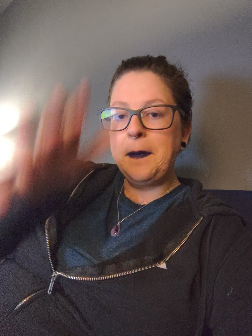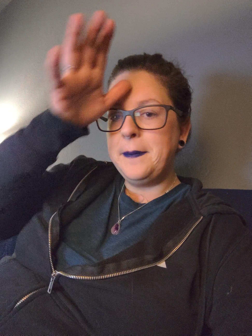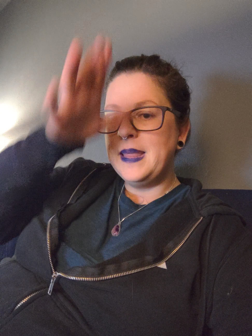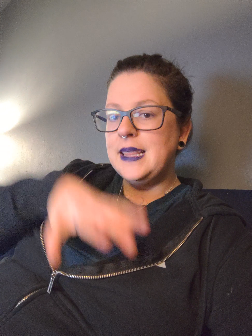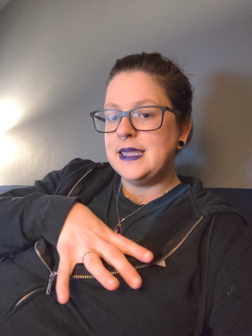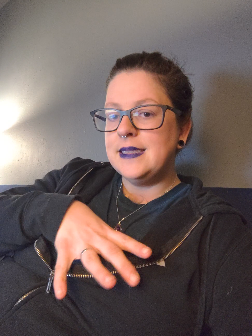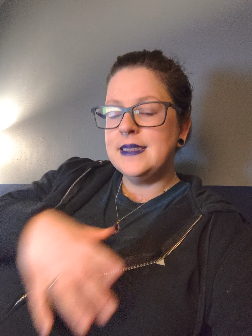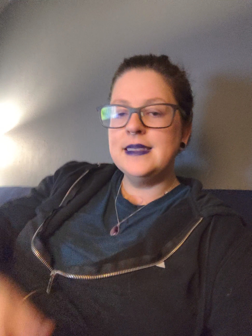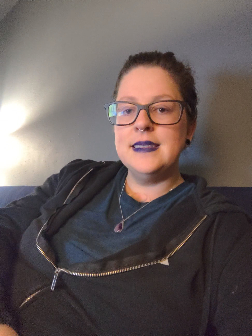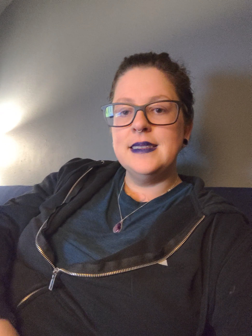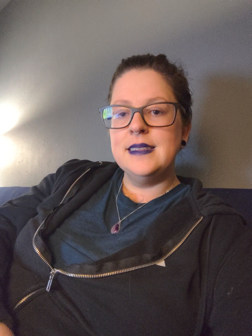man